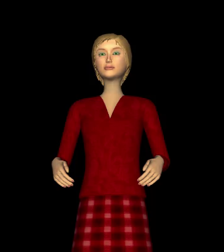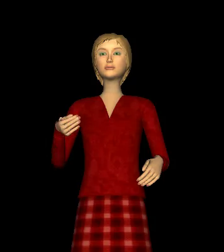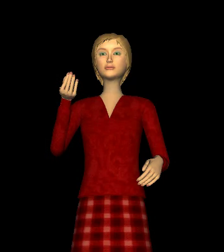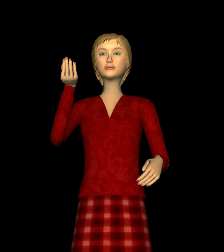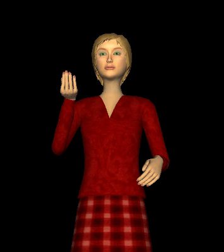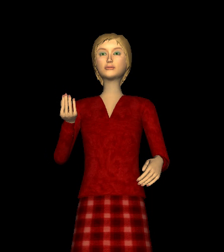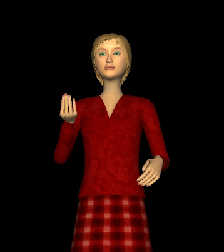طفل